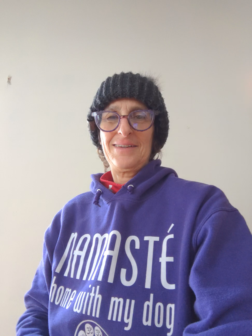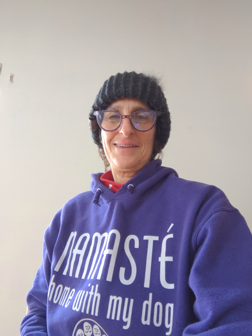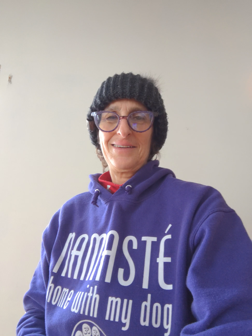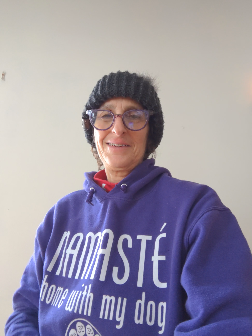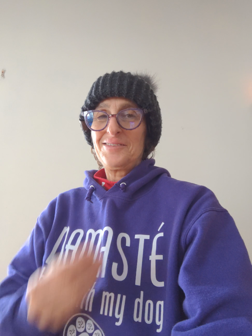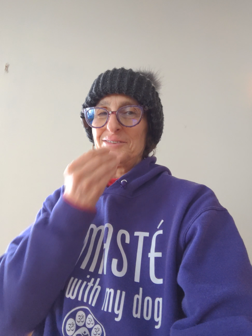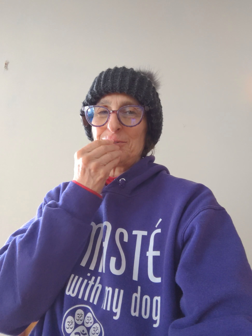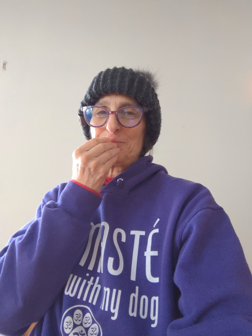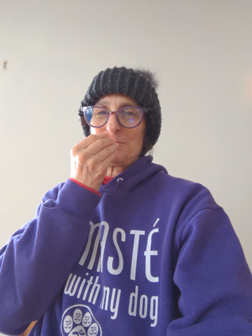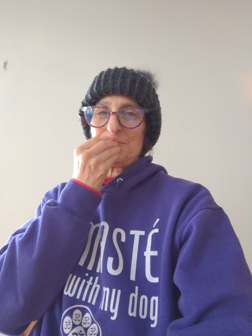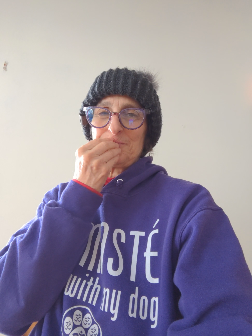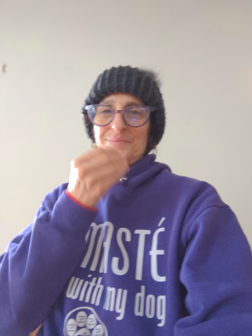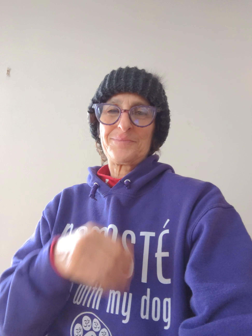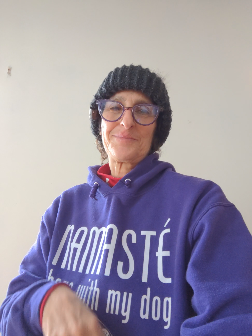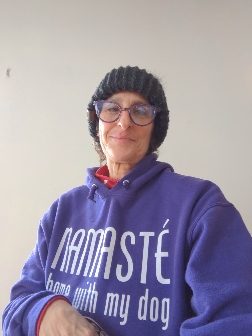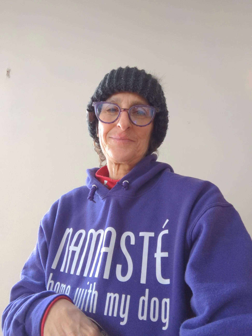food